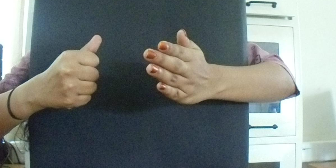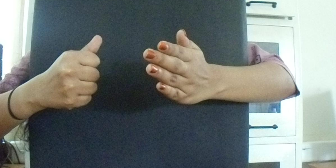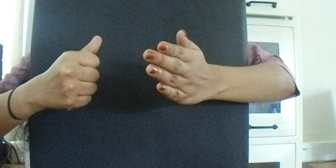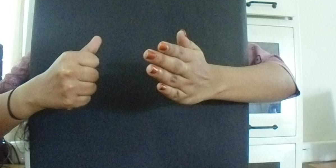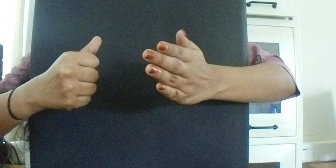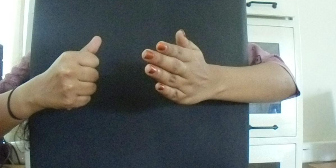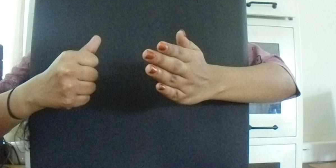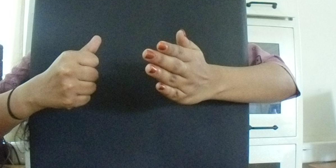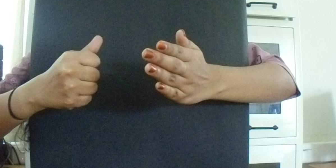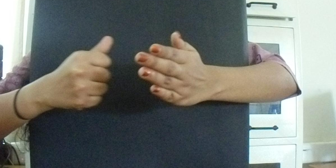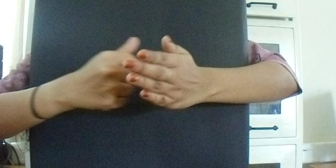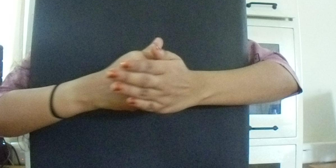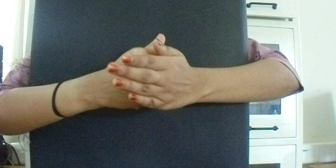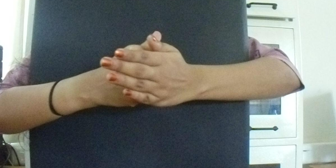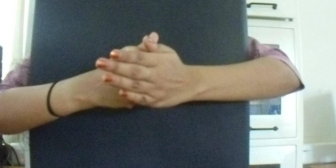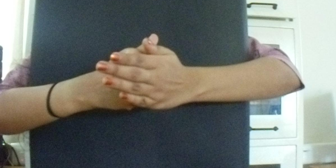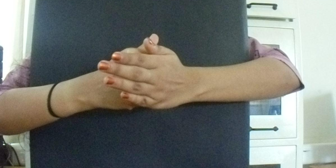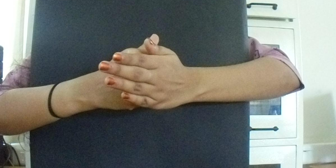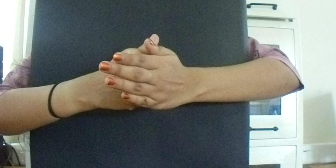accident